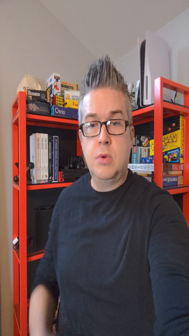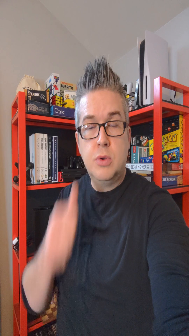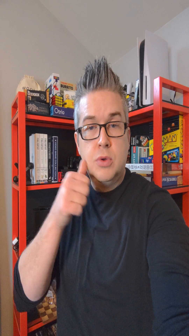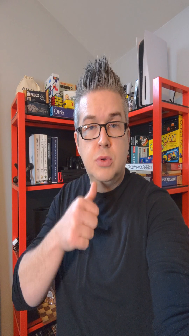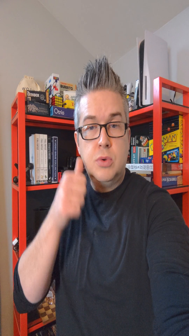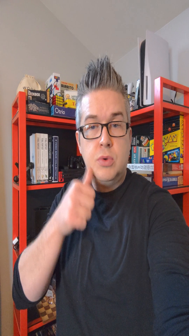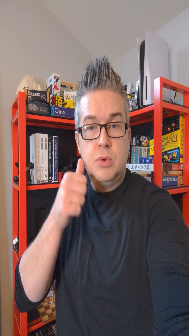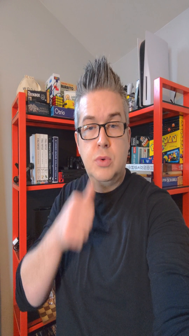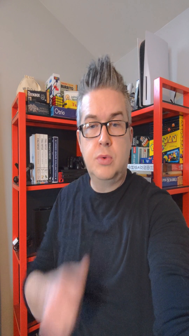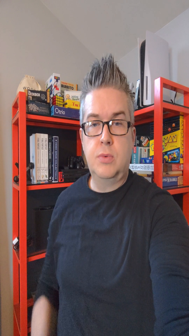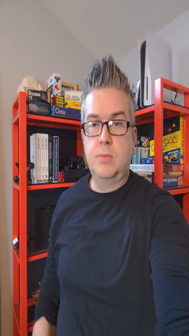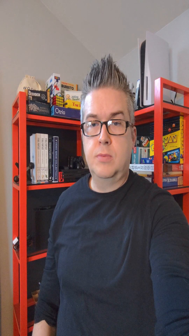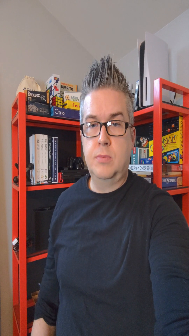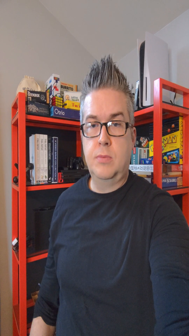girl